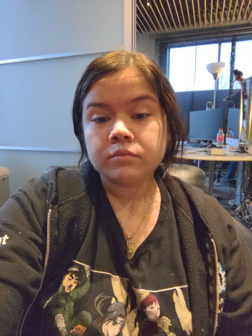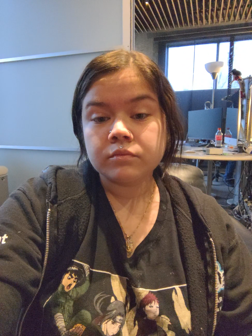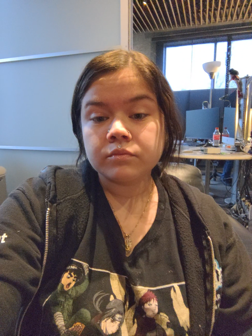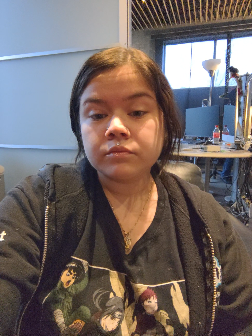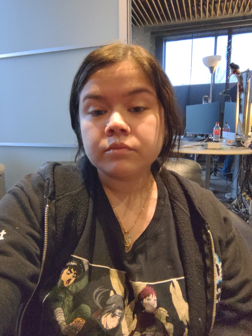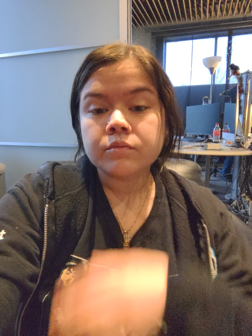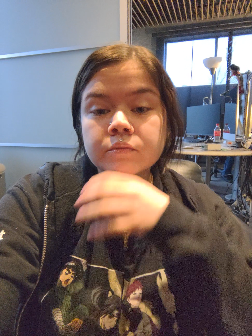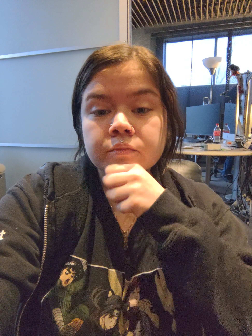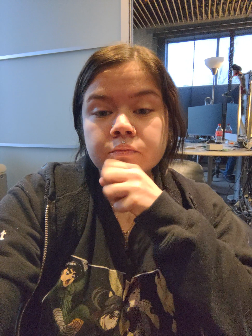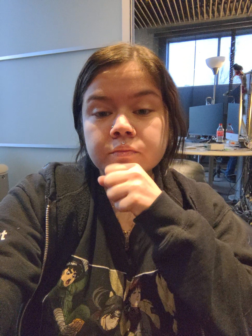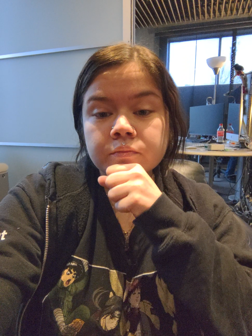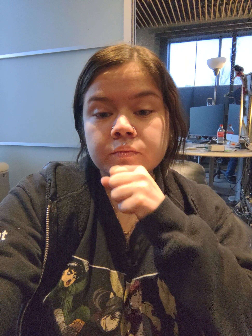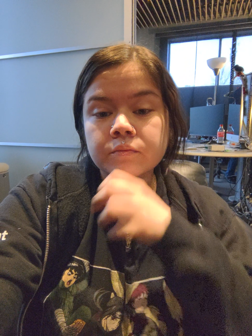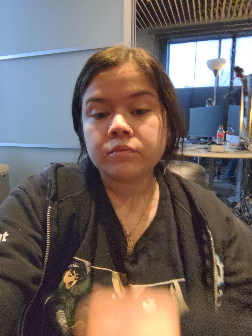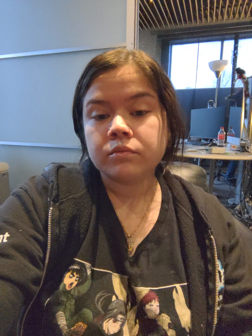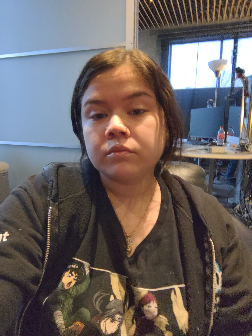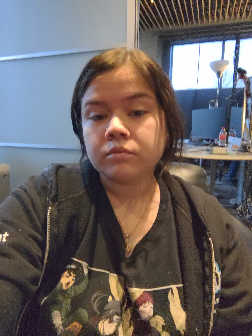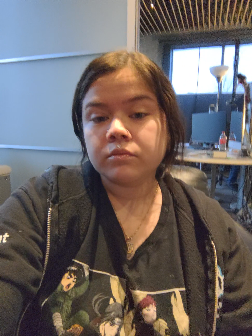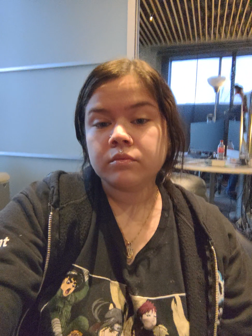orange